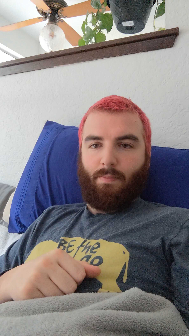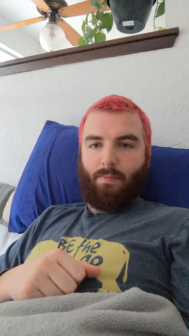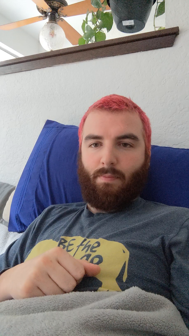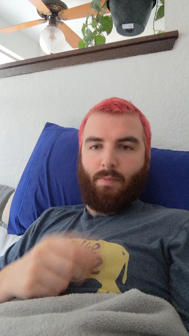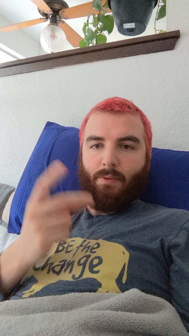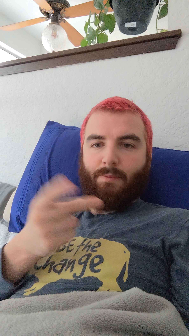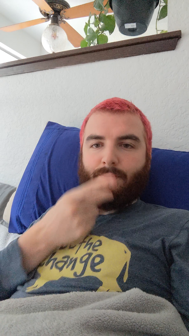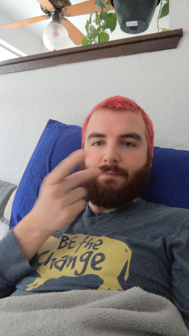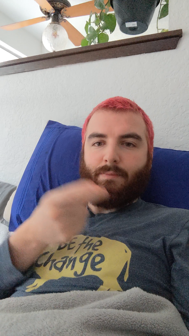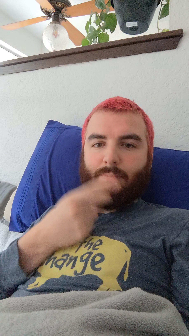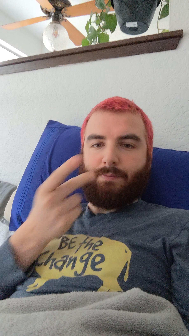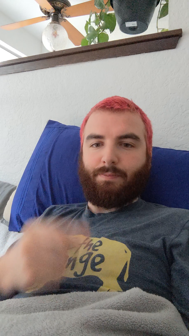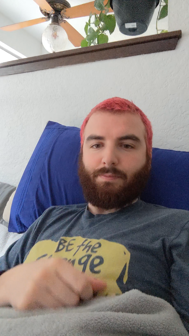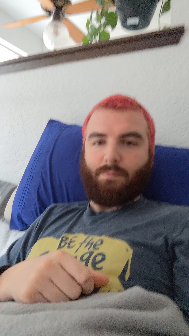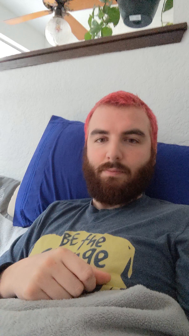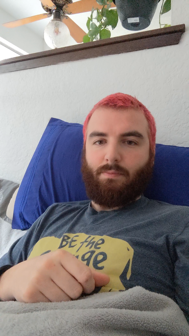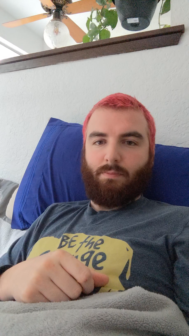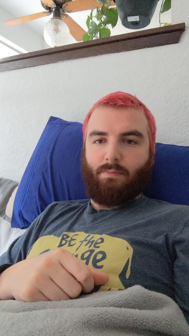dinner